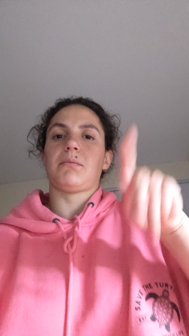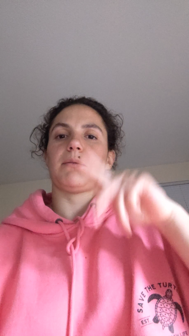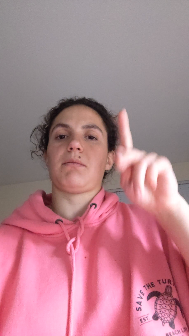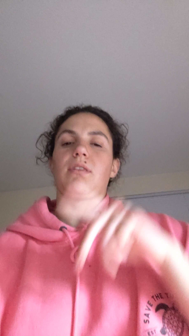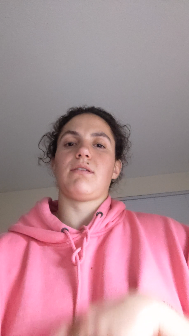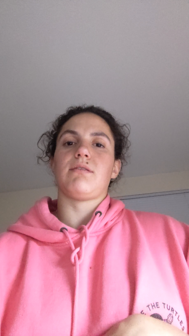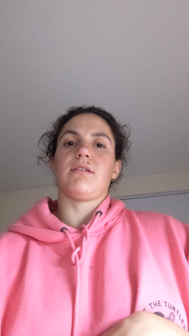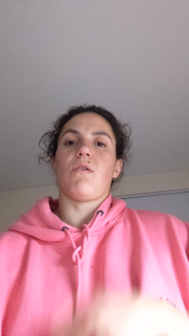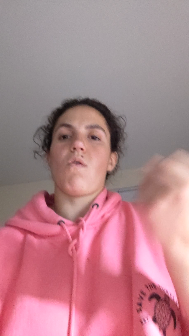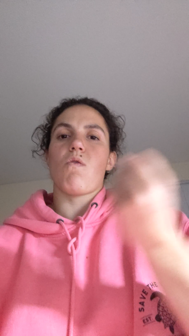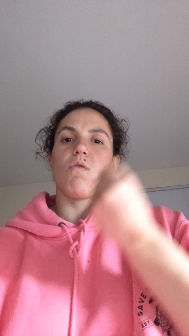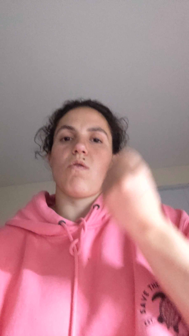hold